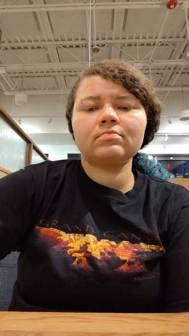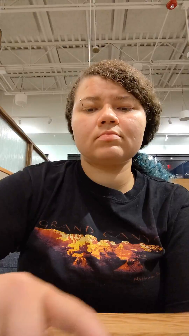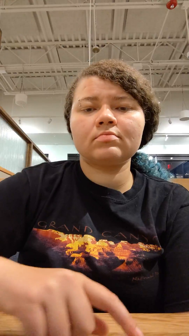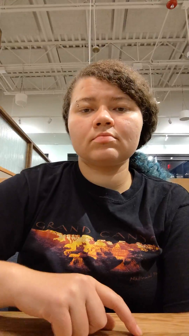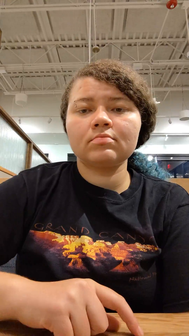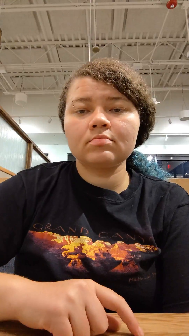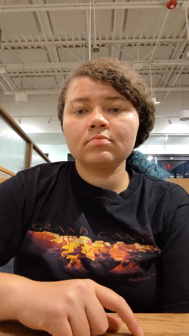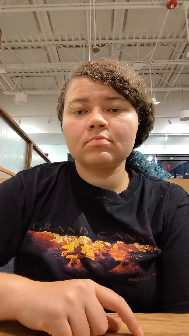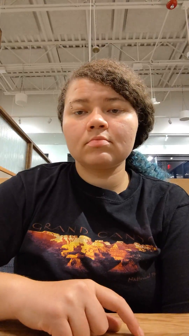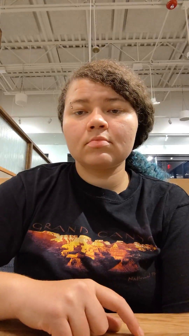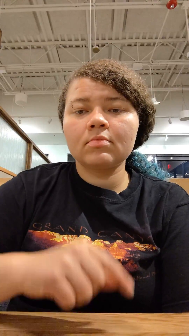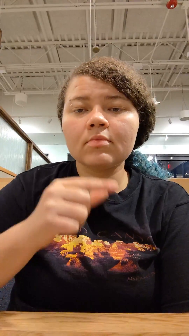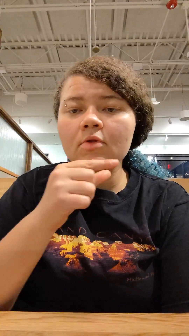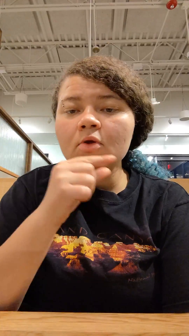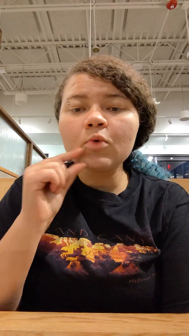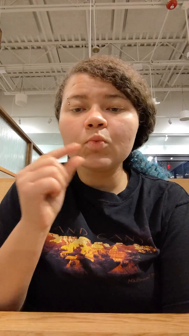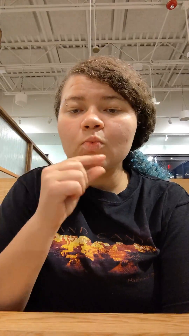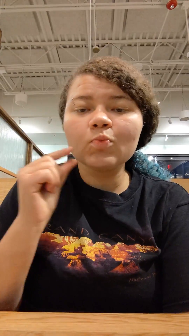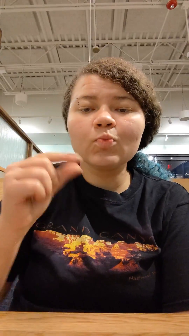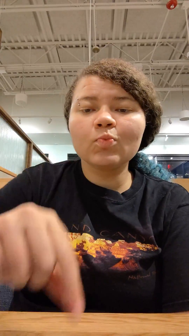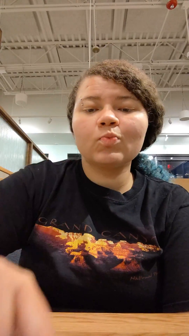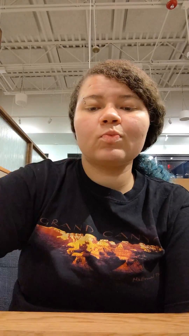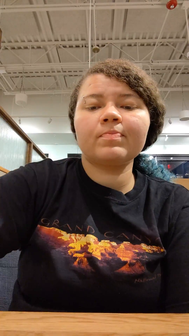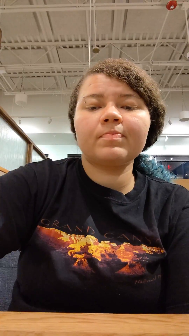glue